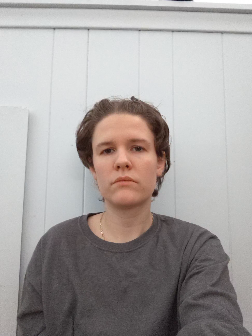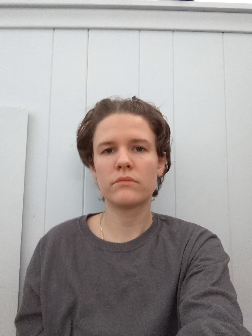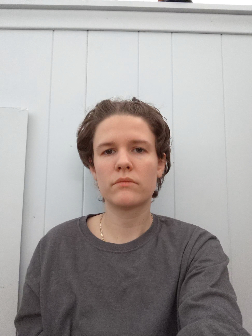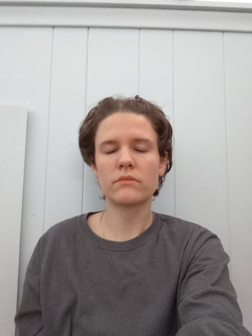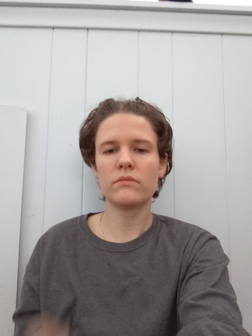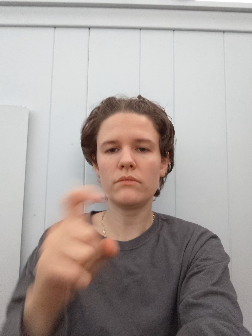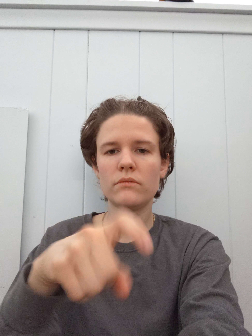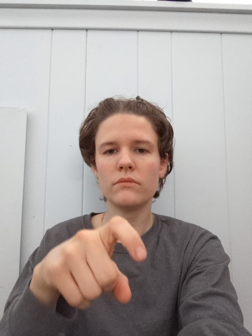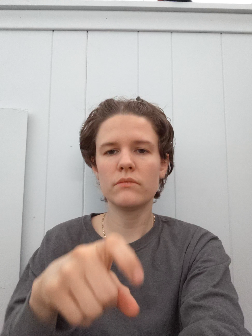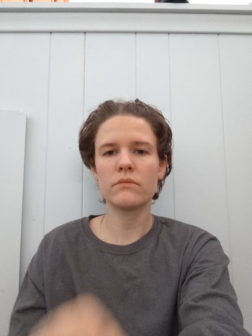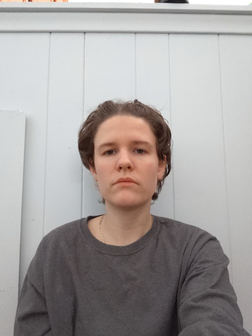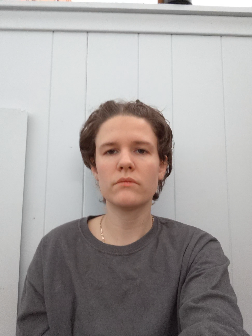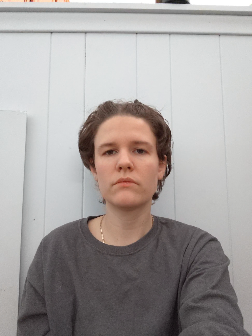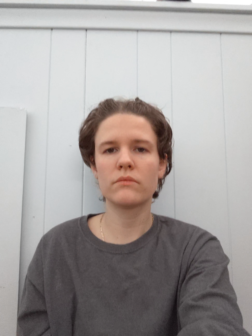time